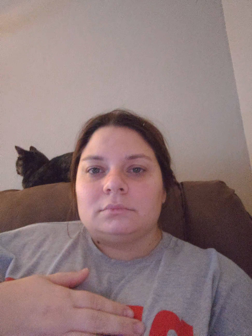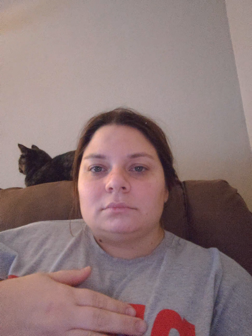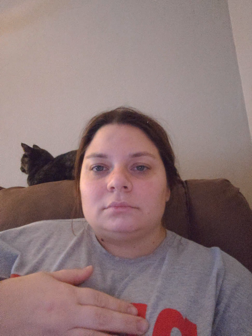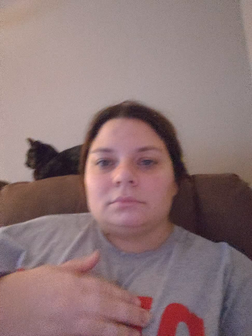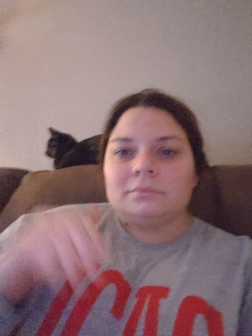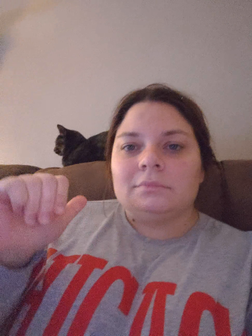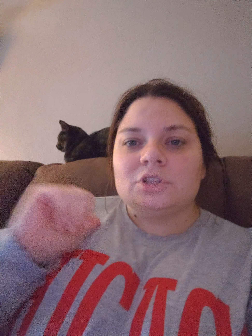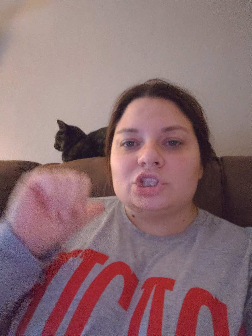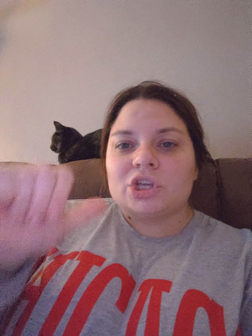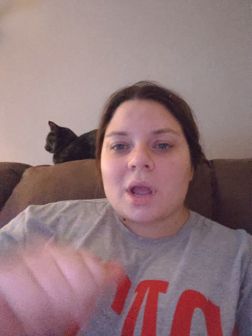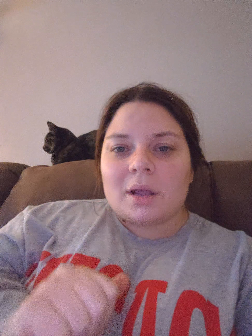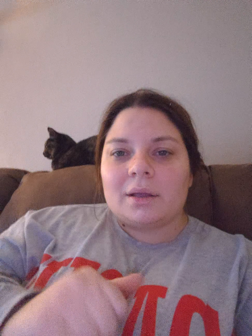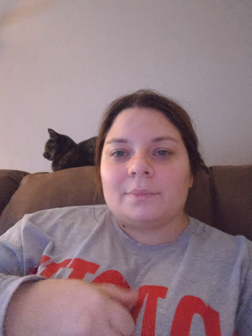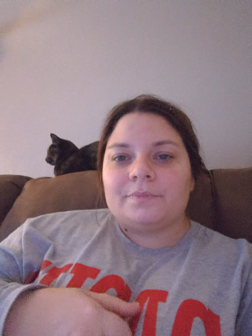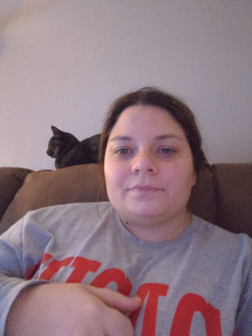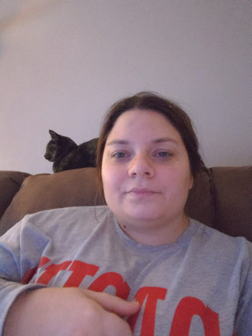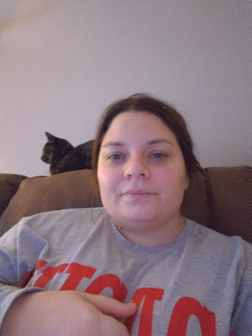jacket